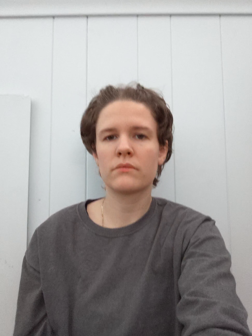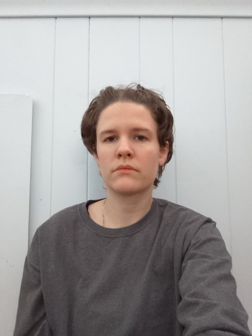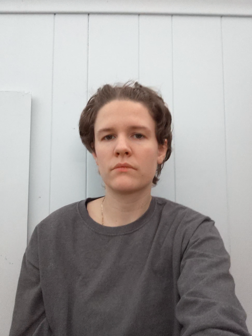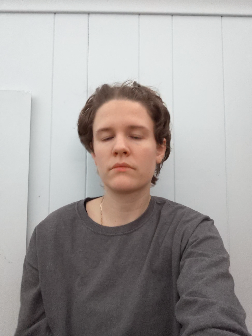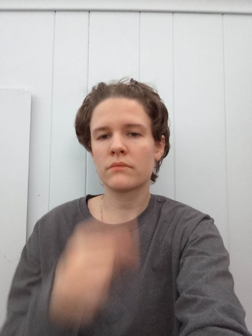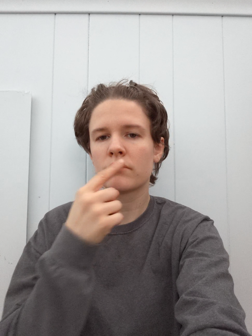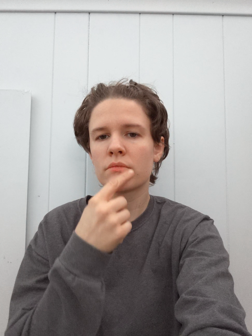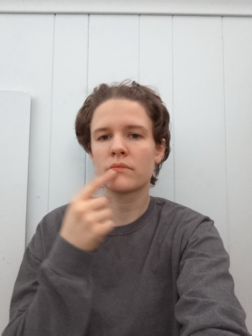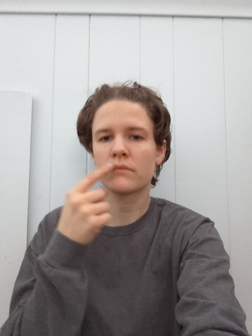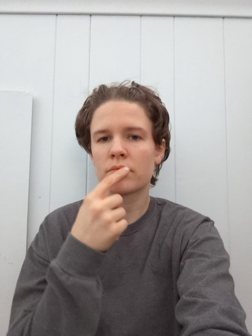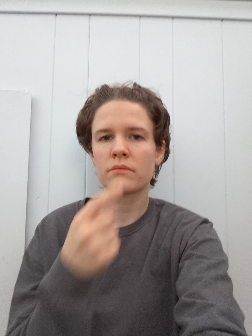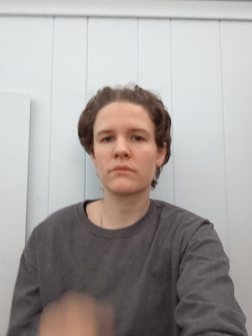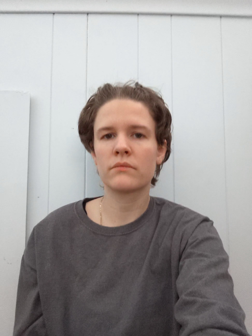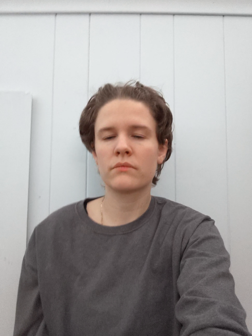lips